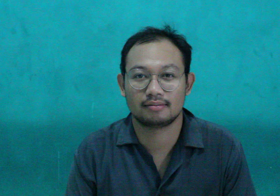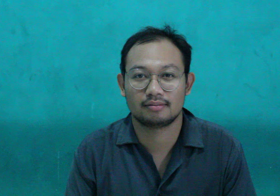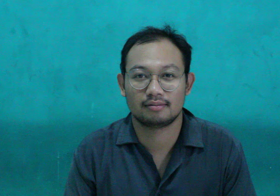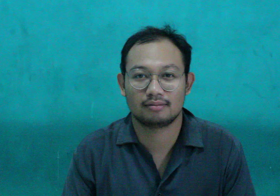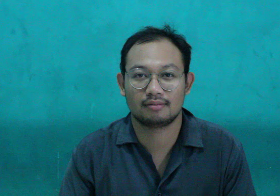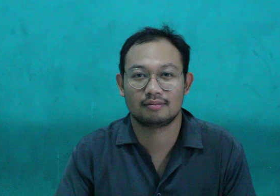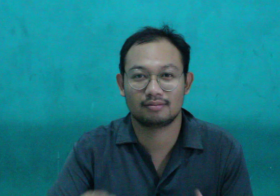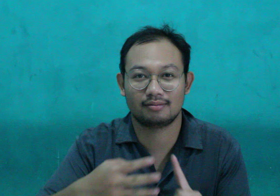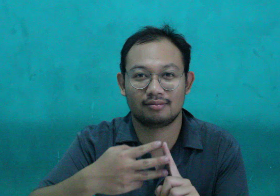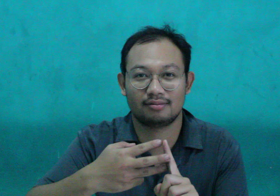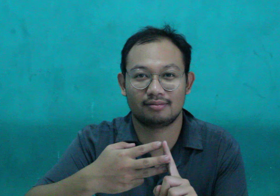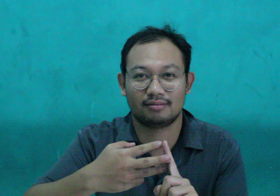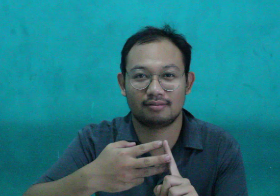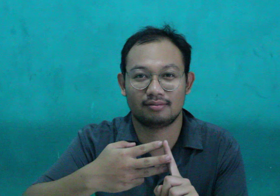B